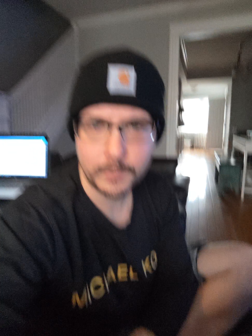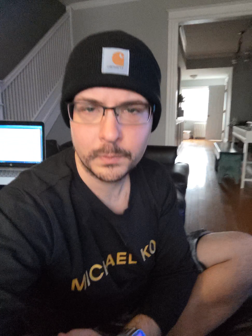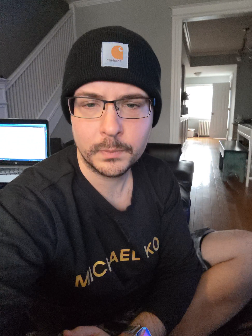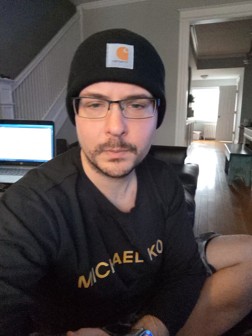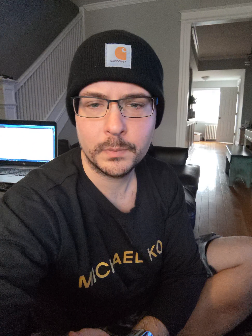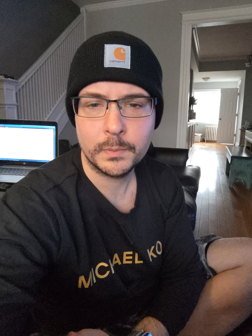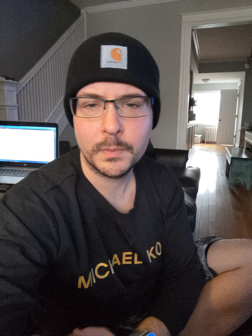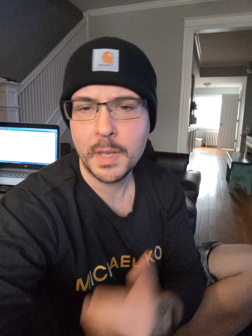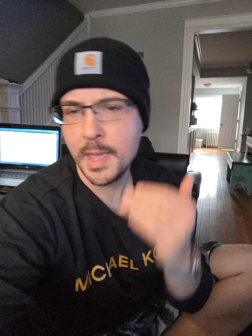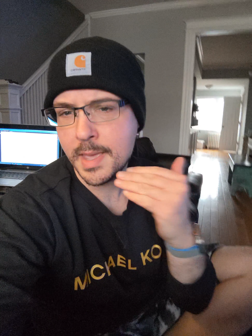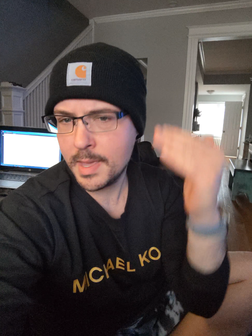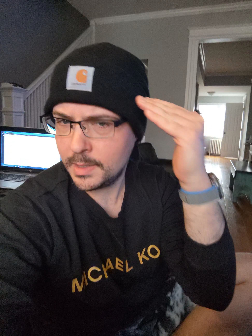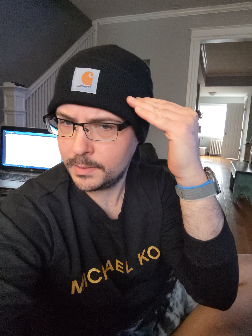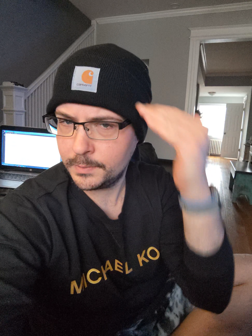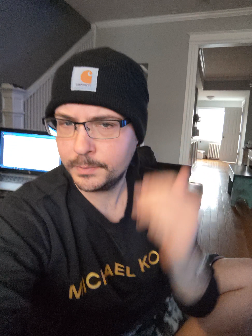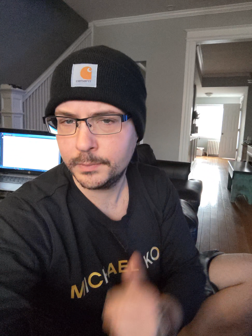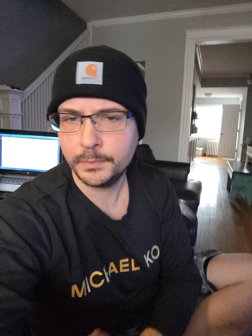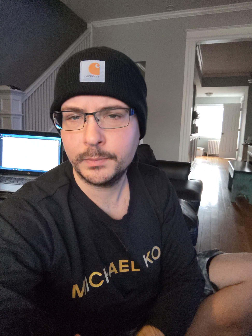head